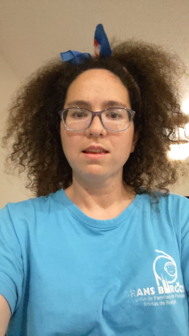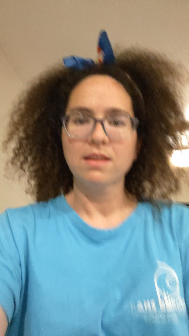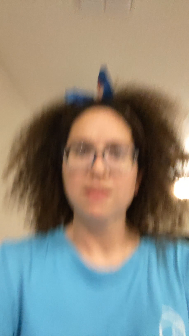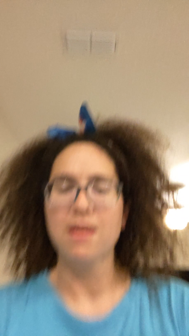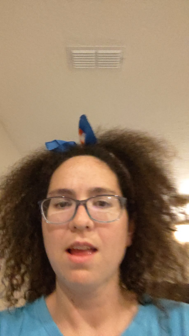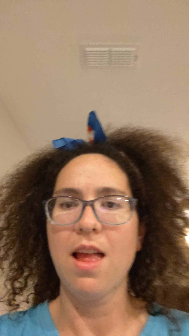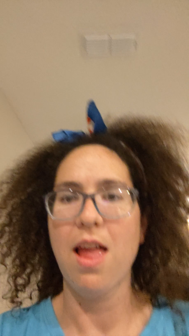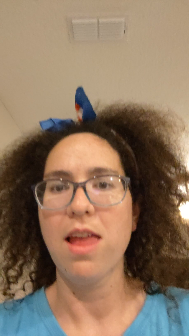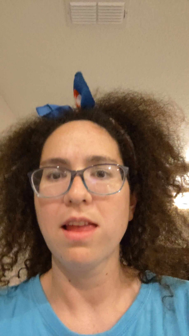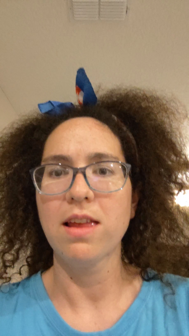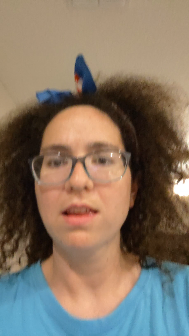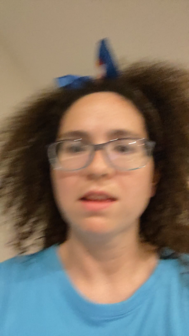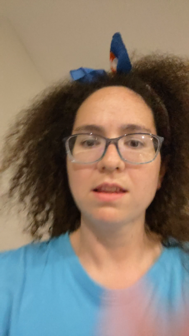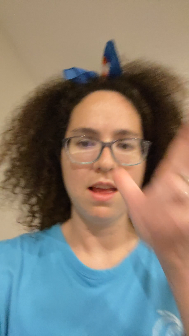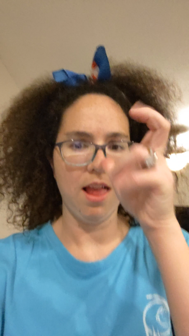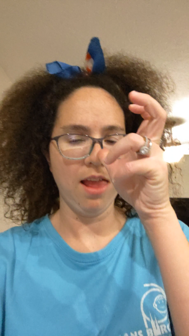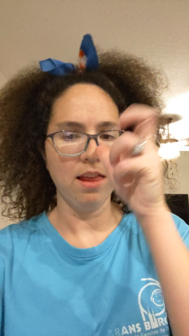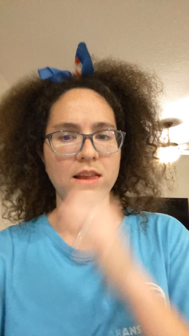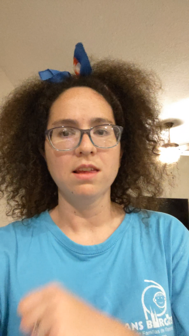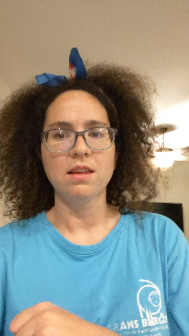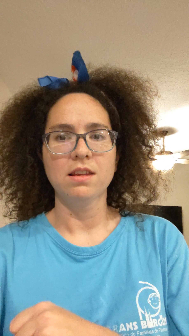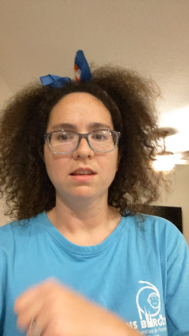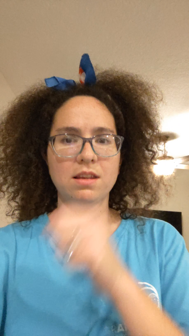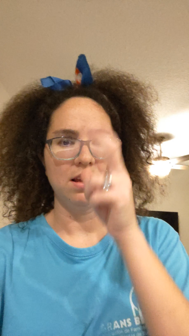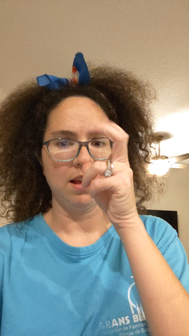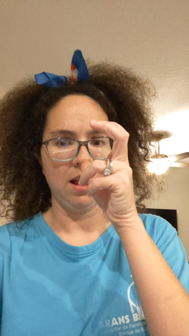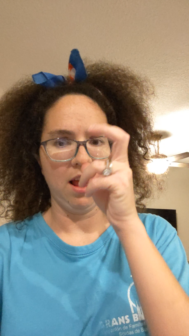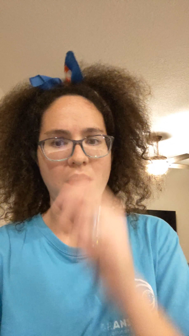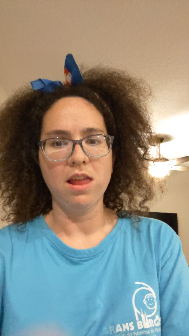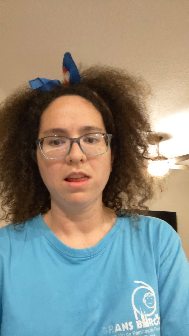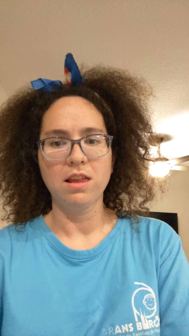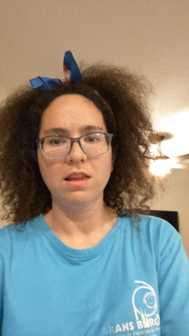ant